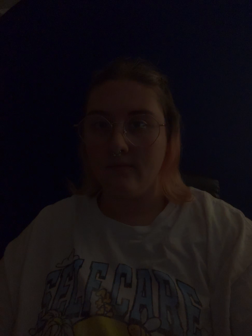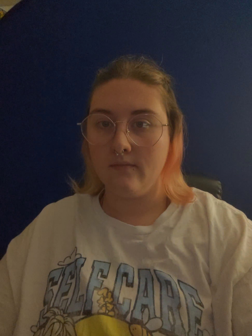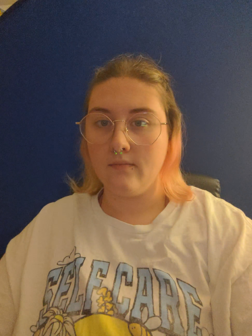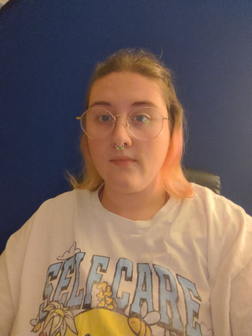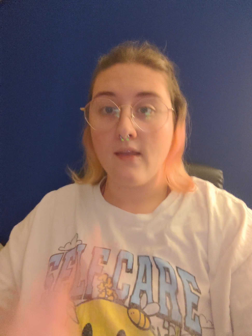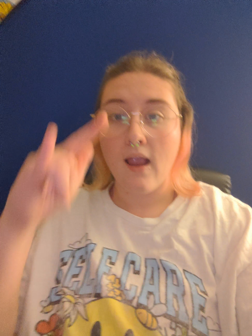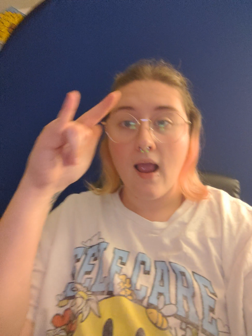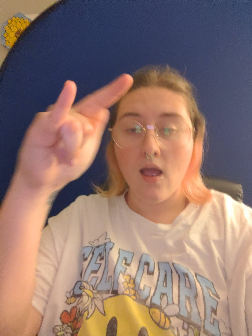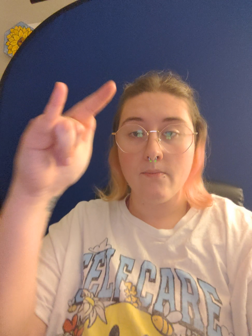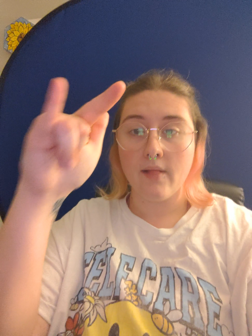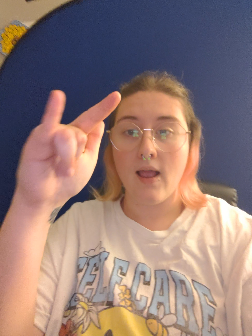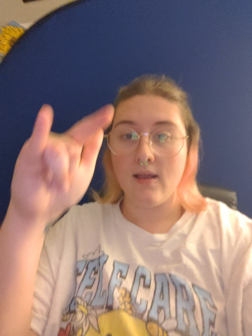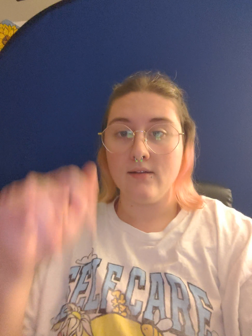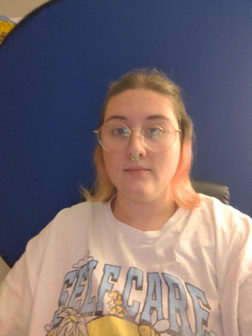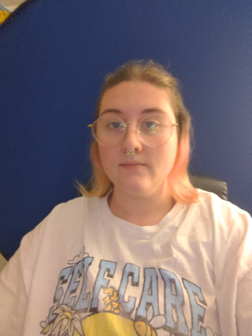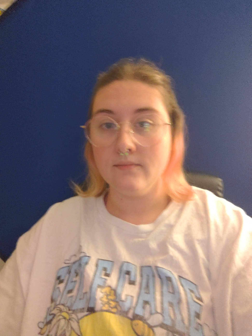airplane